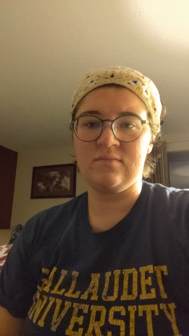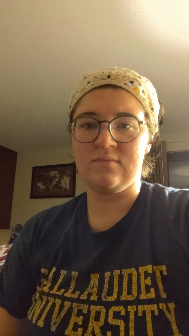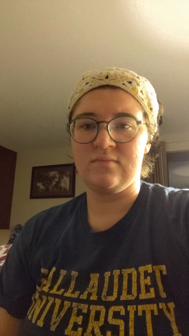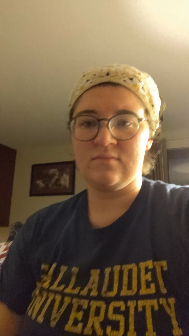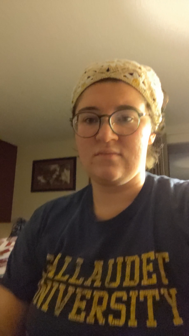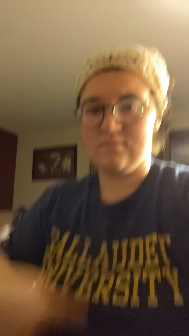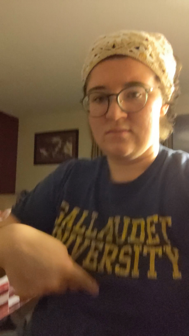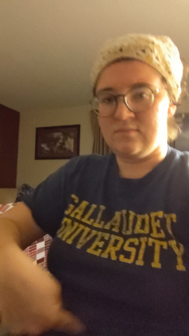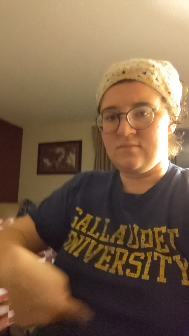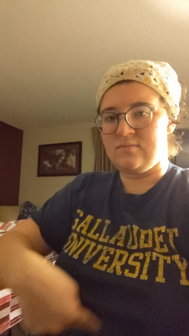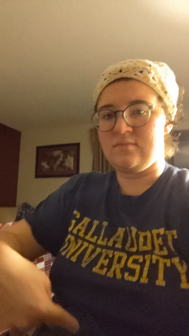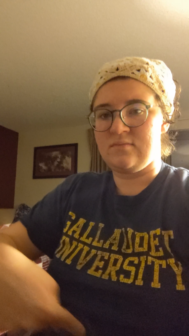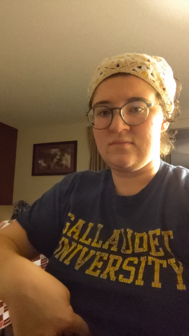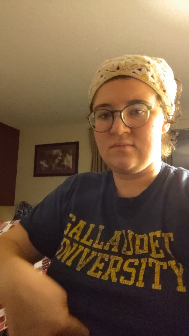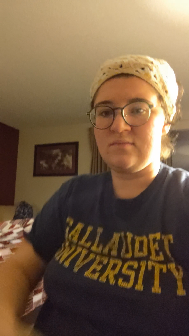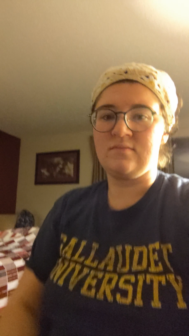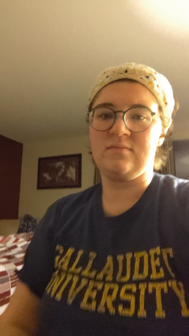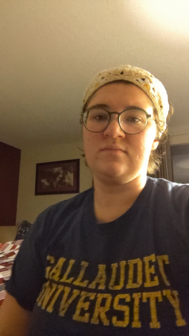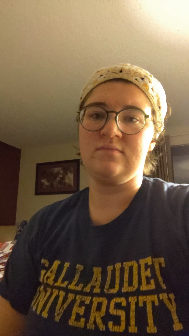belly button